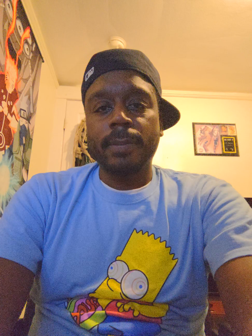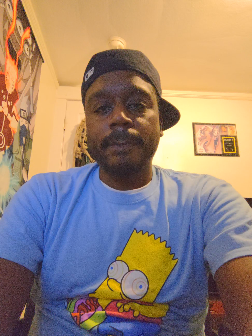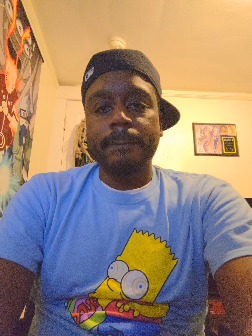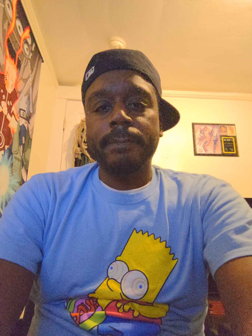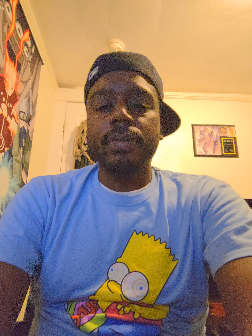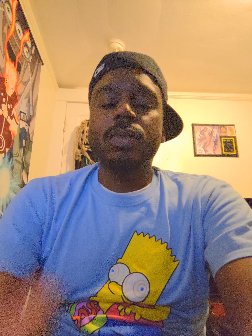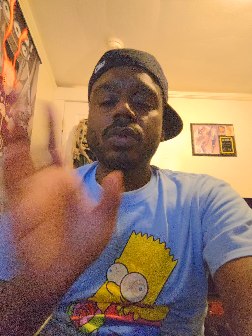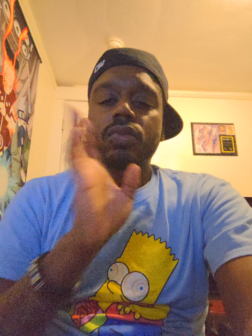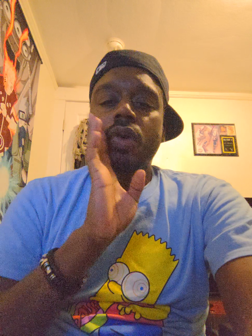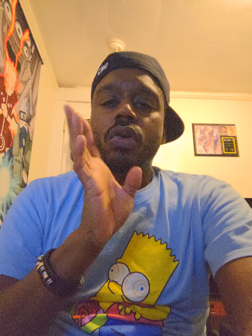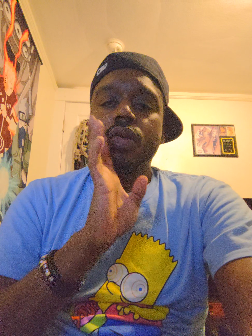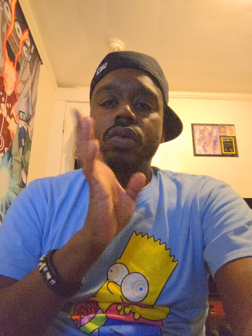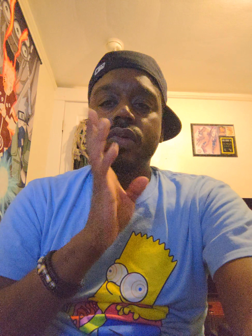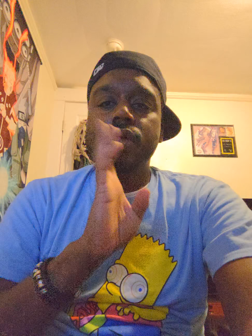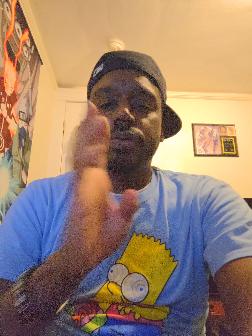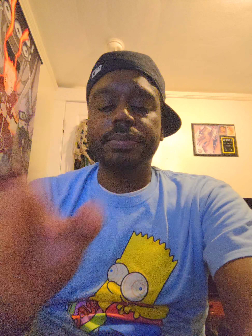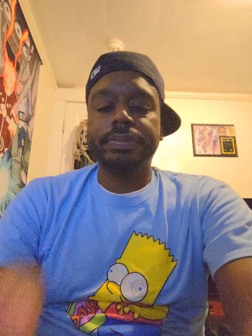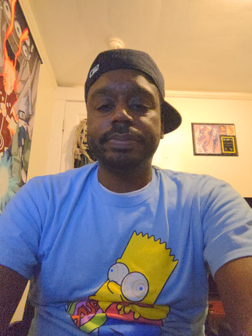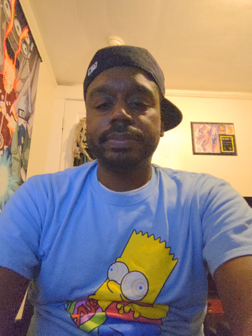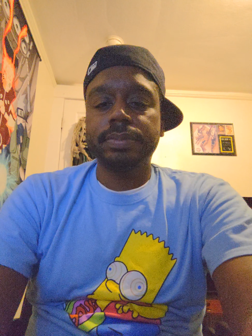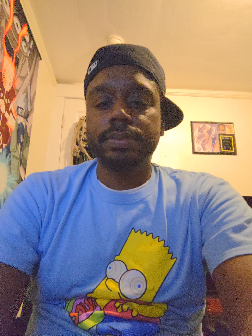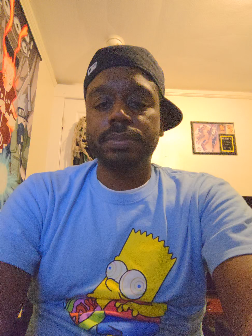talk